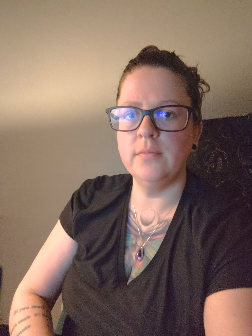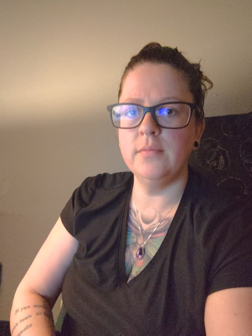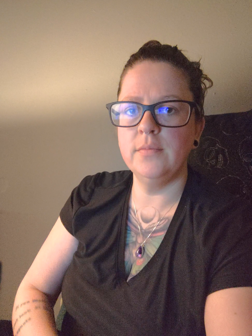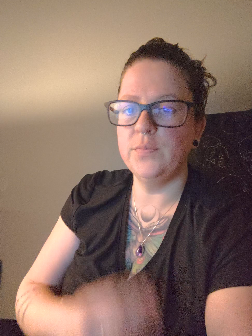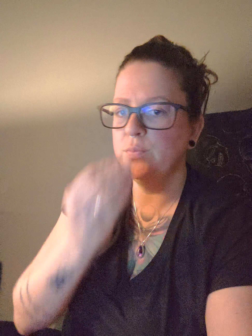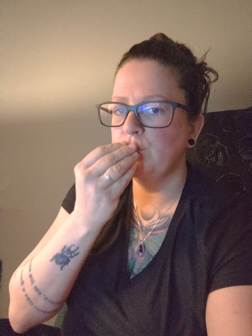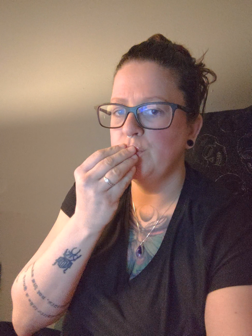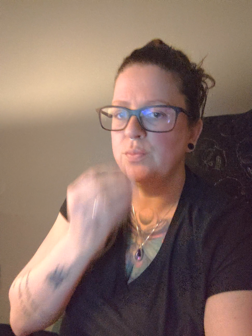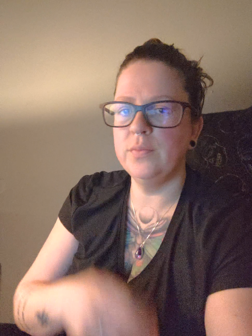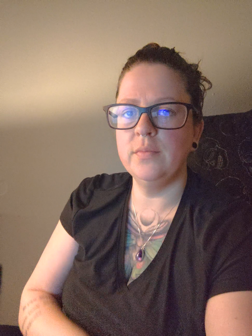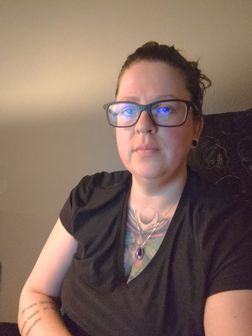food